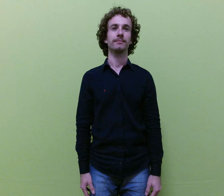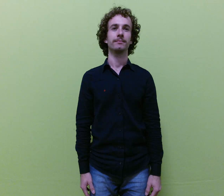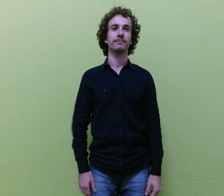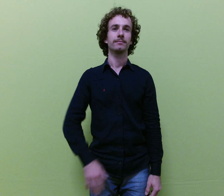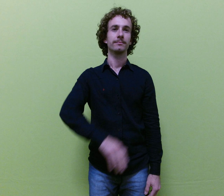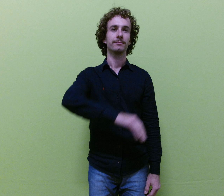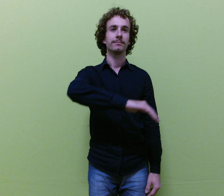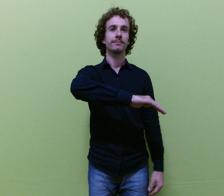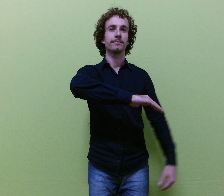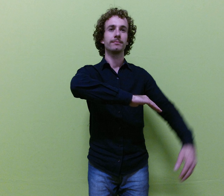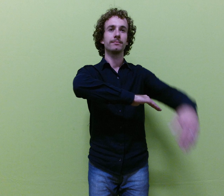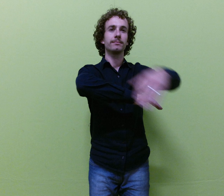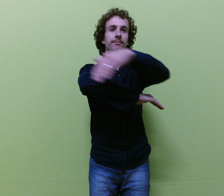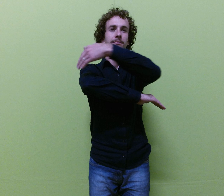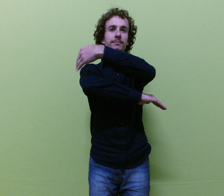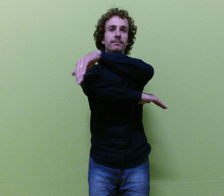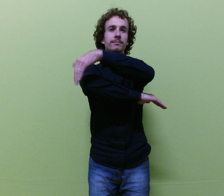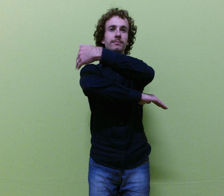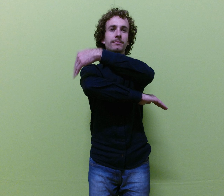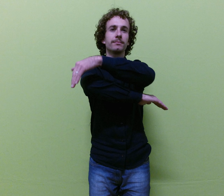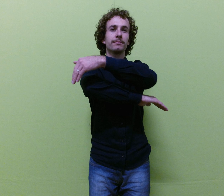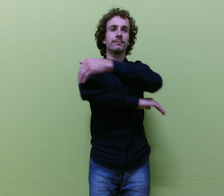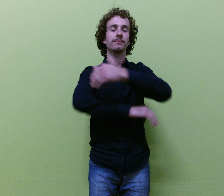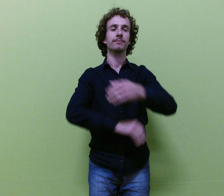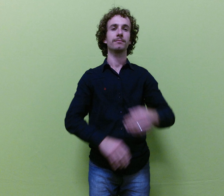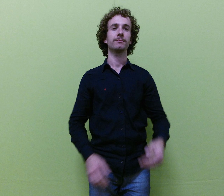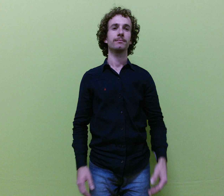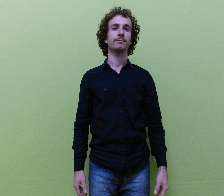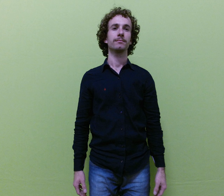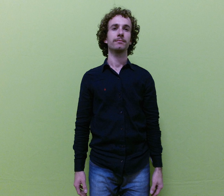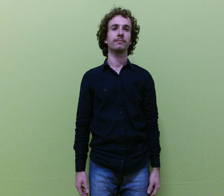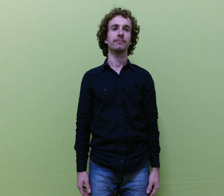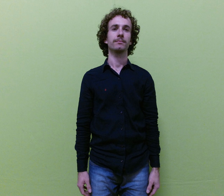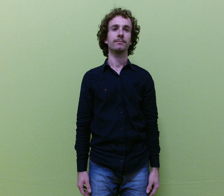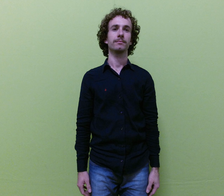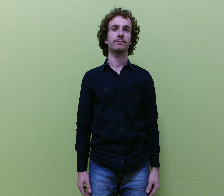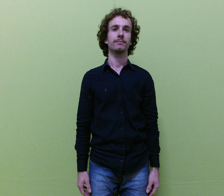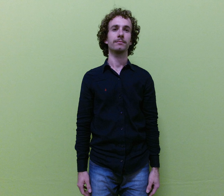esquina